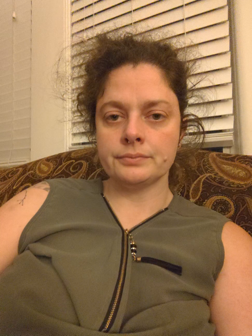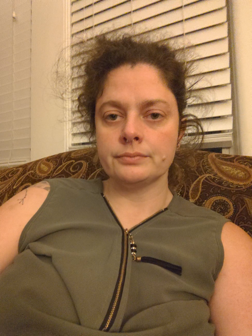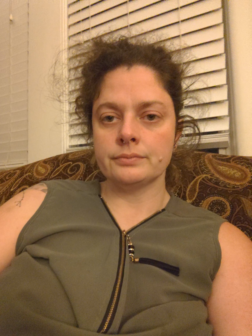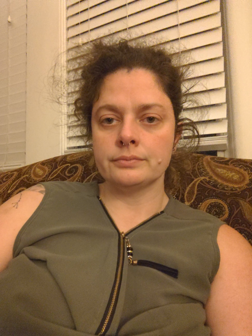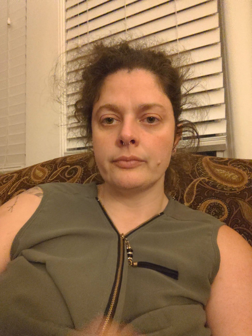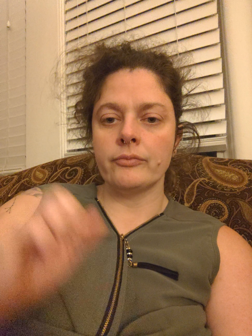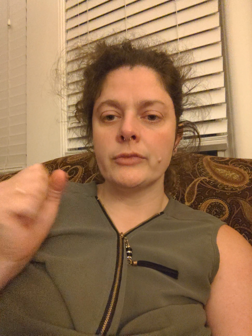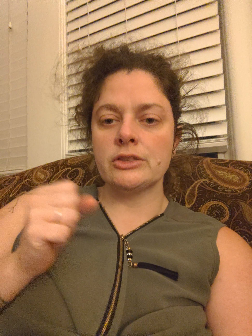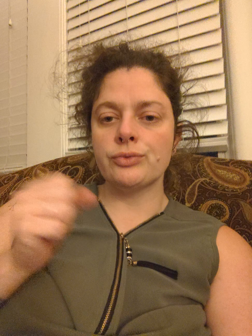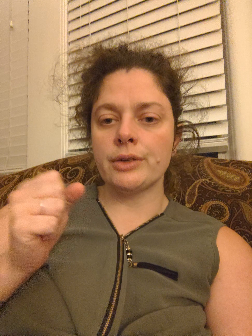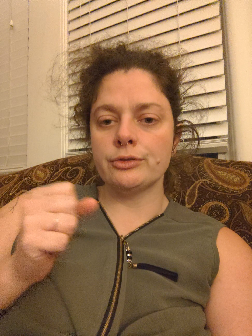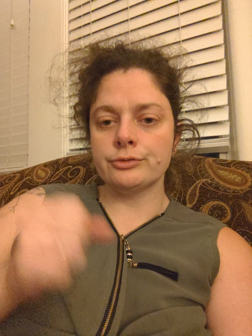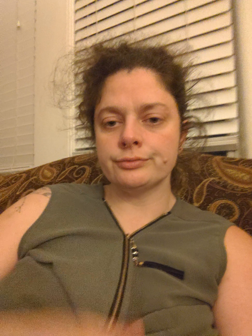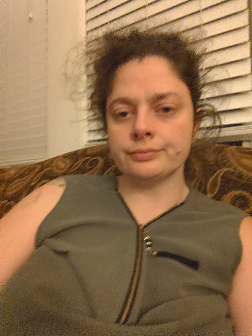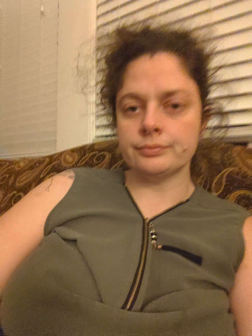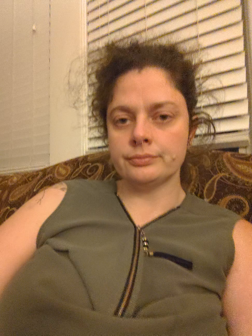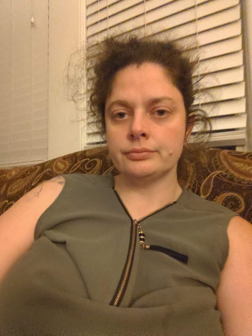refrigerator